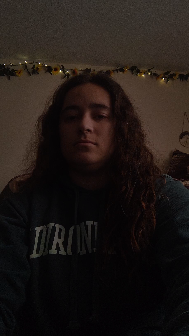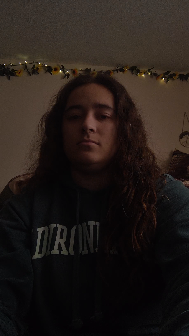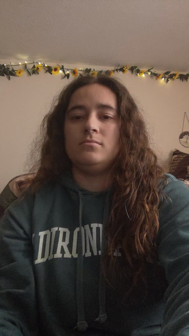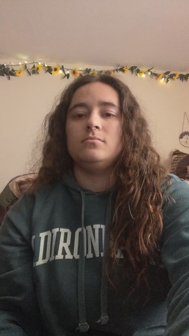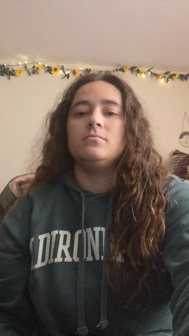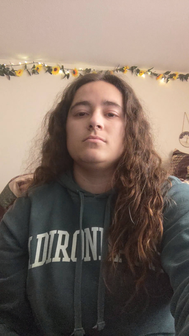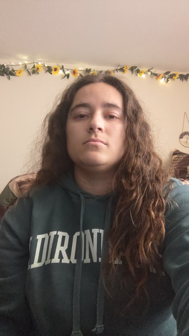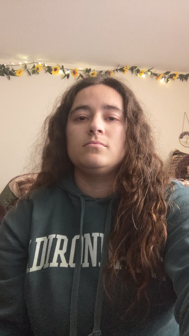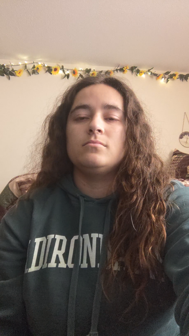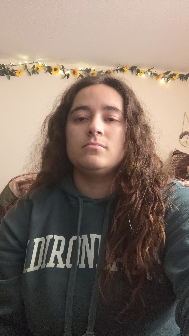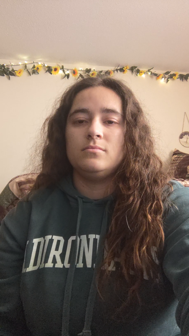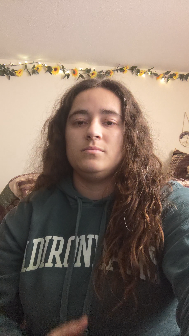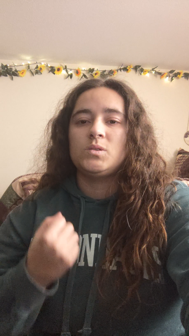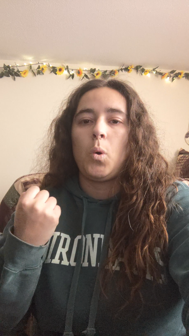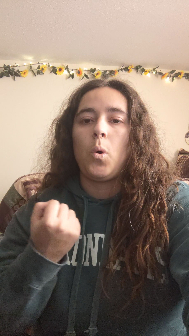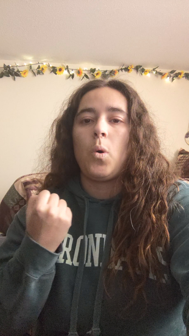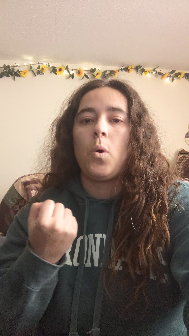hold